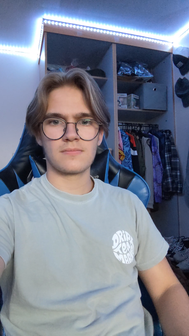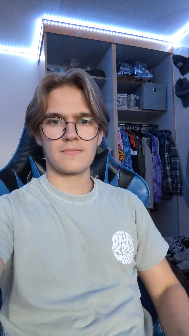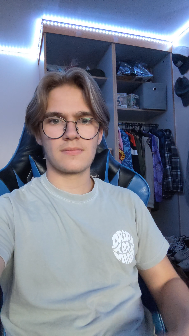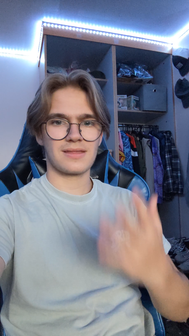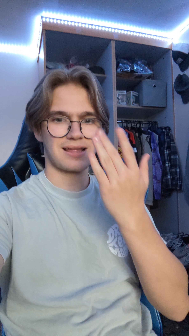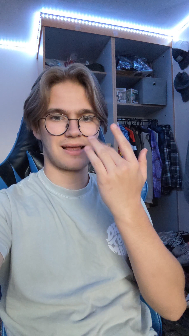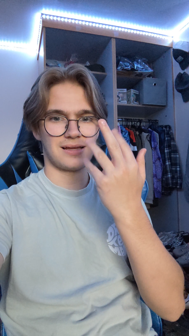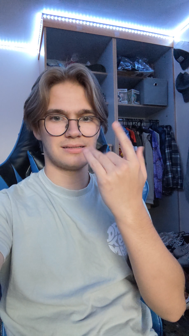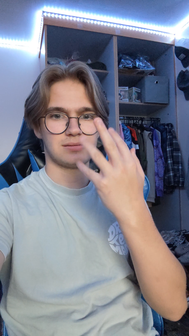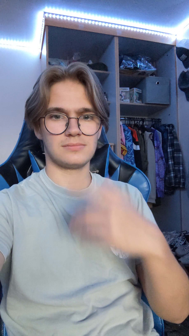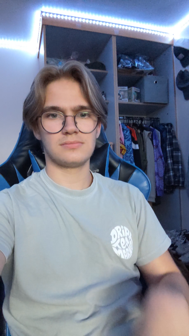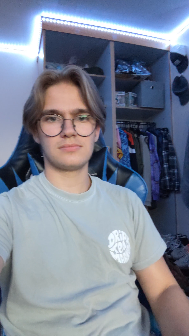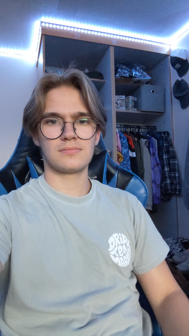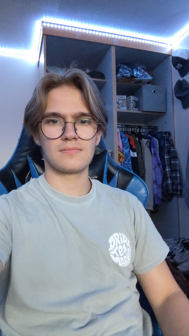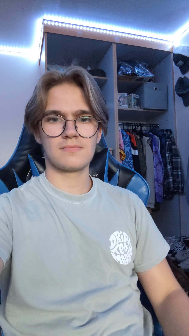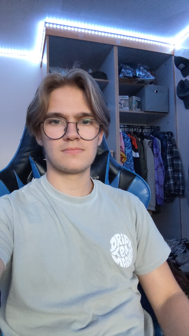hand